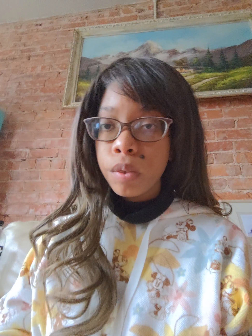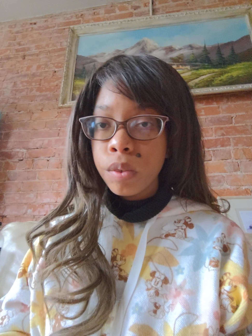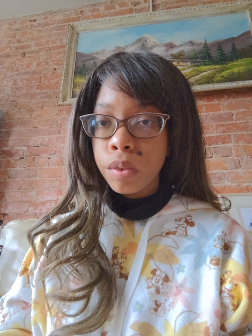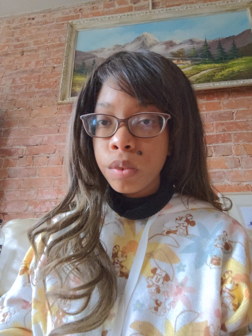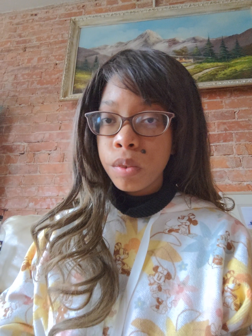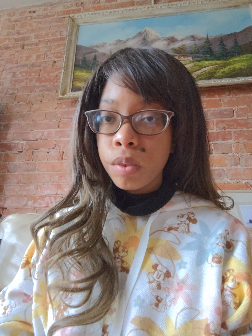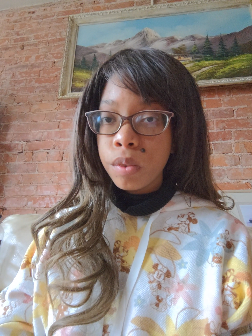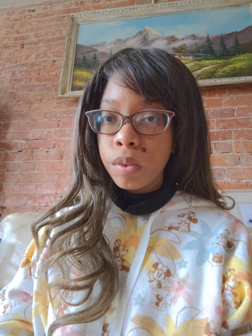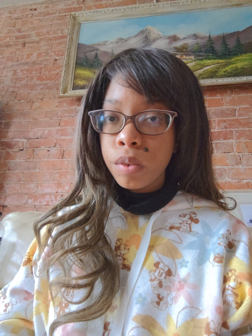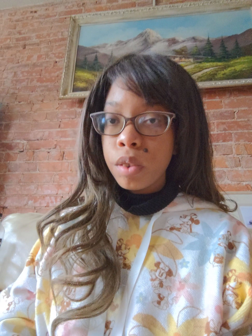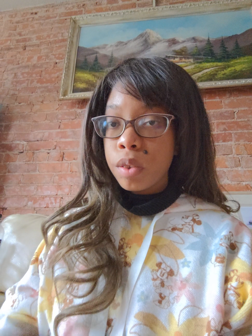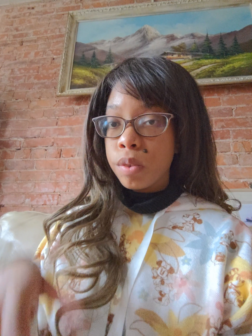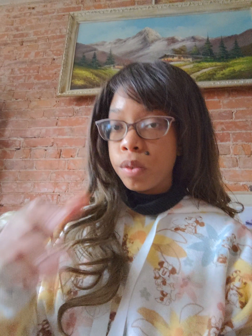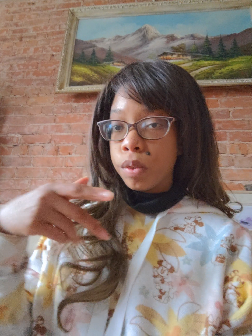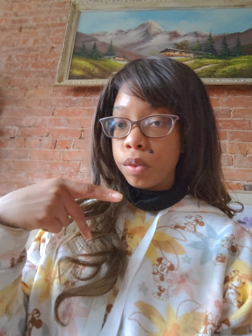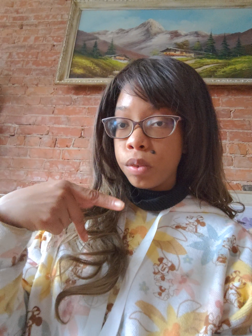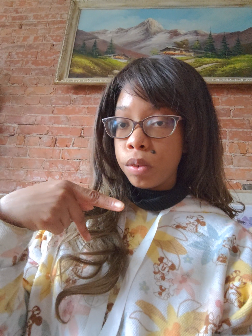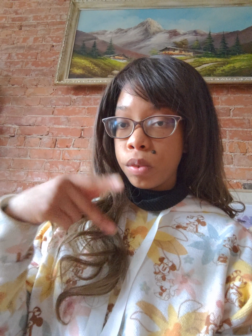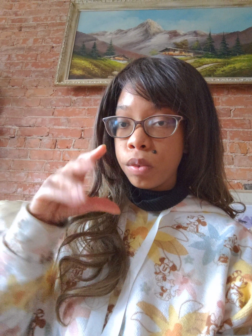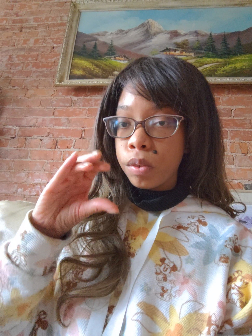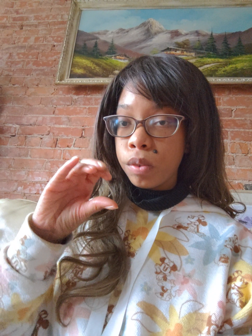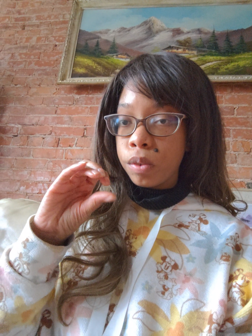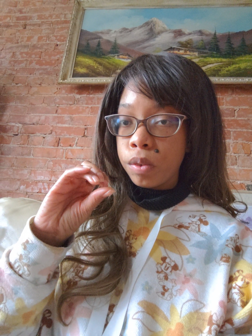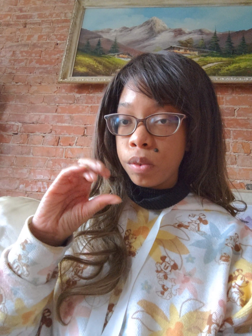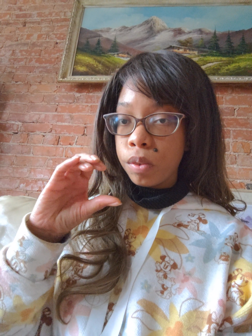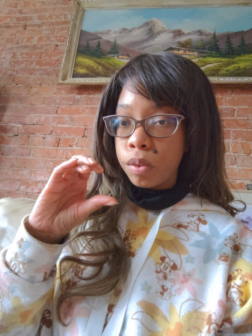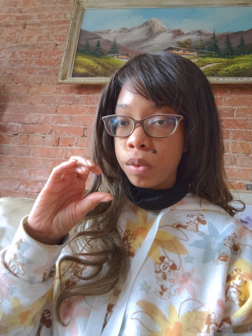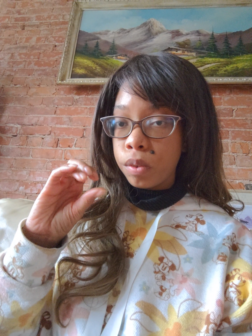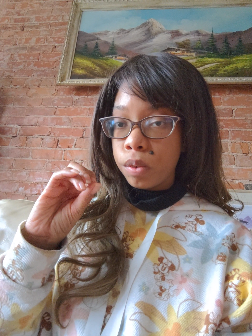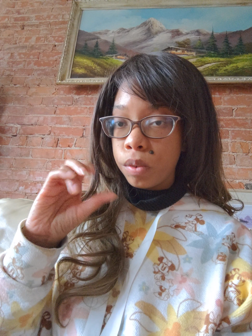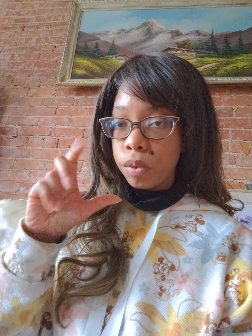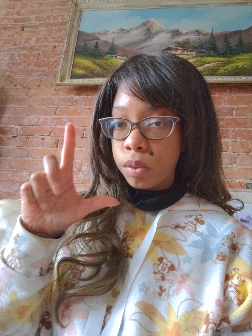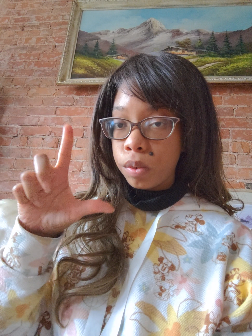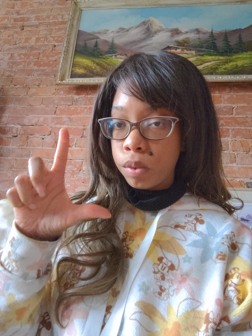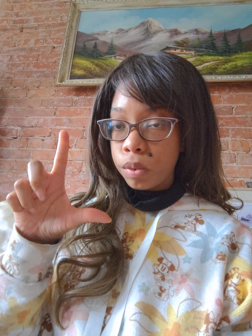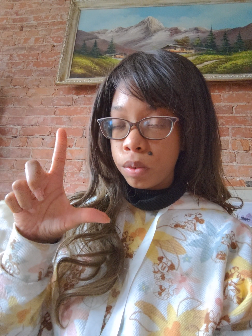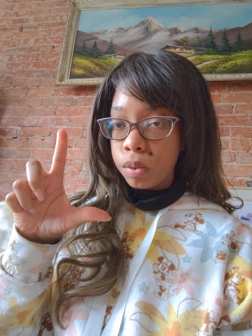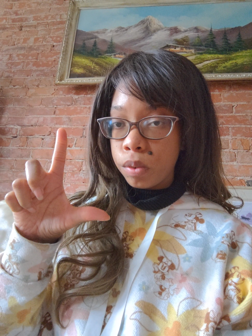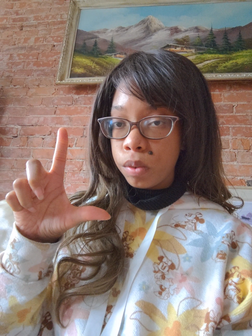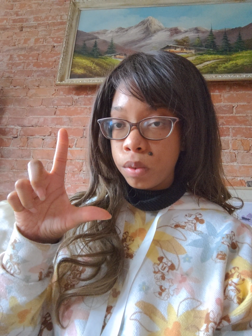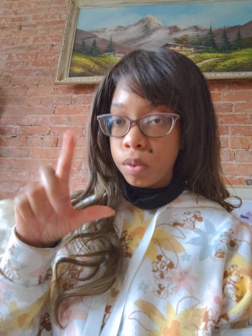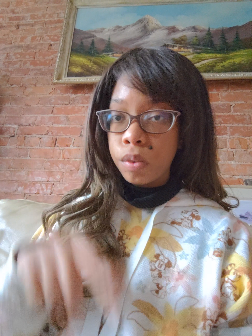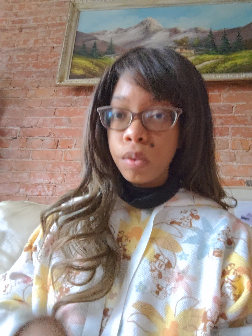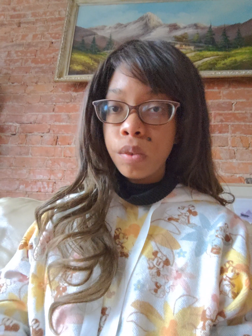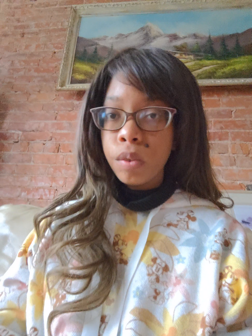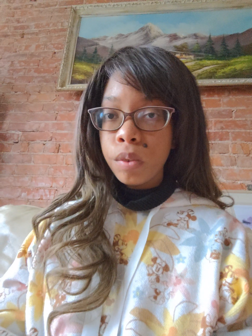pool